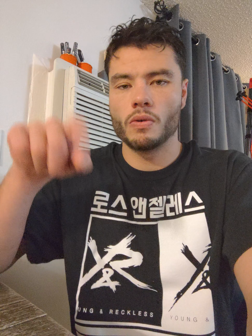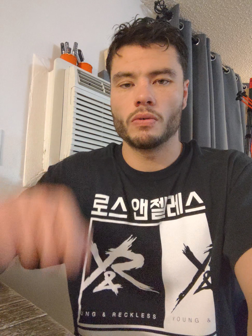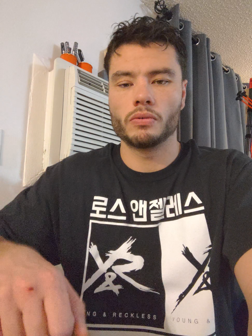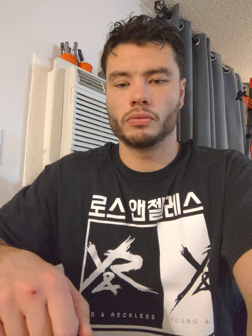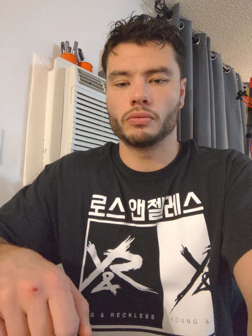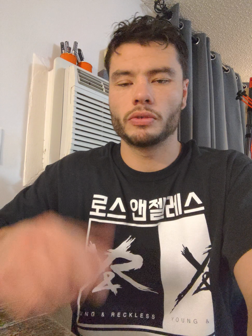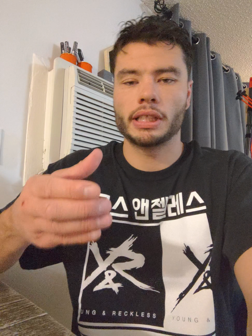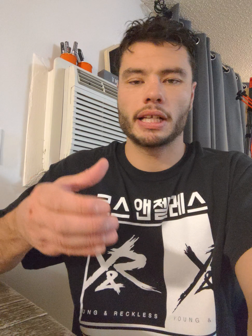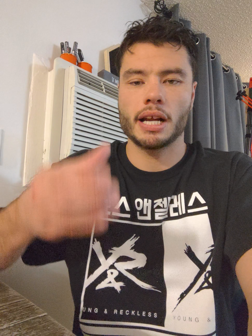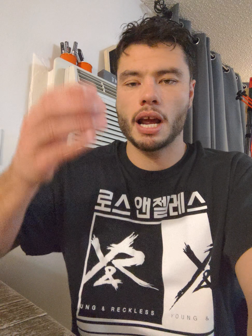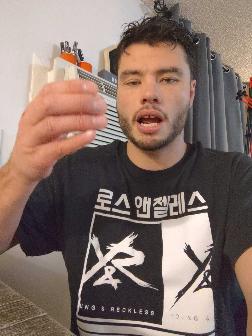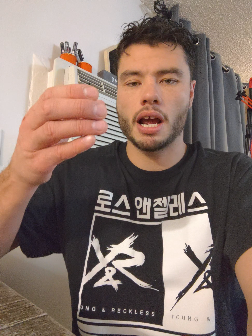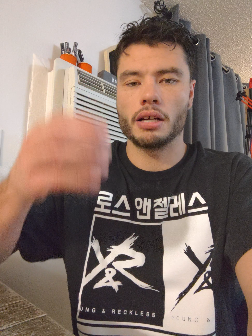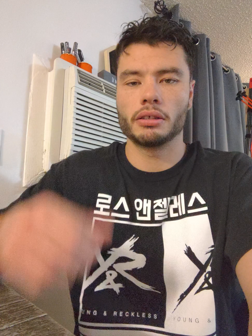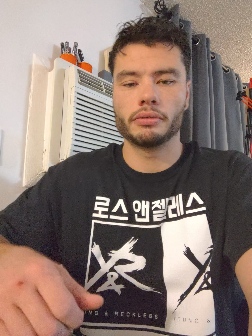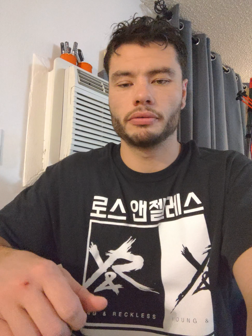can